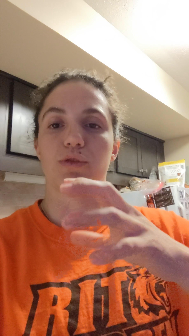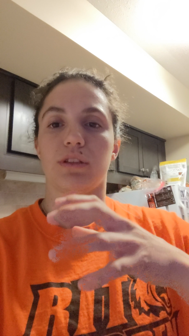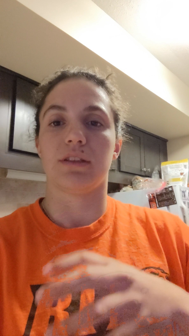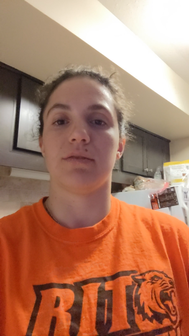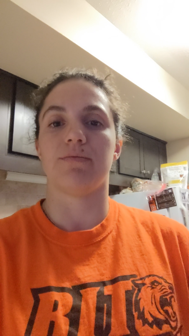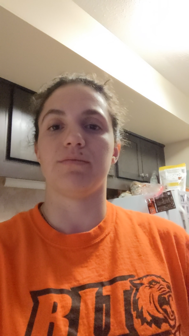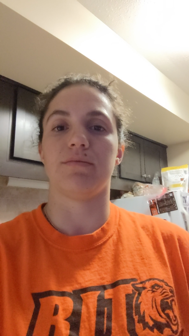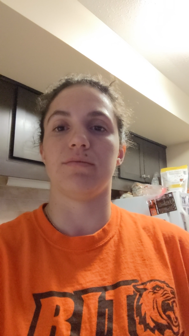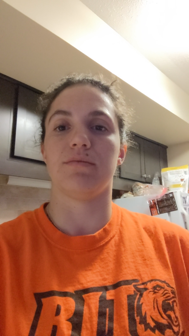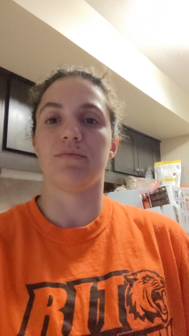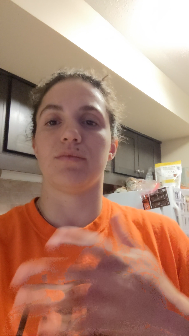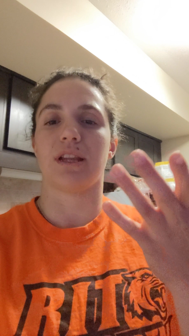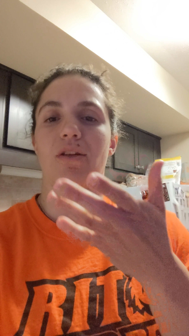carry